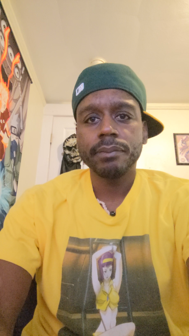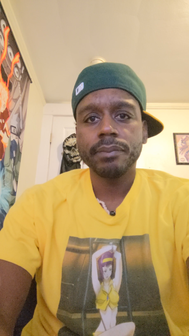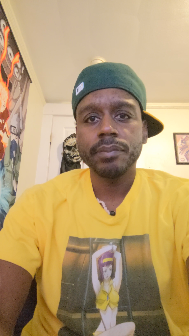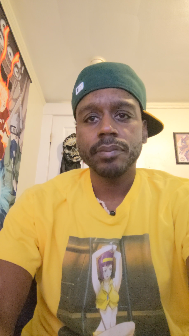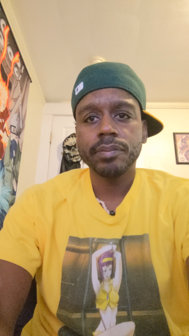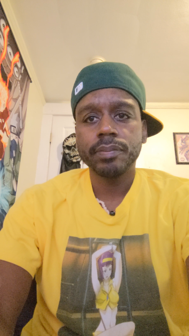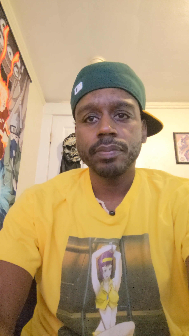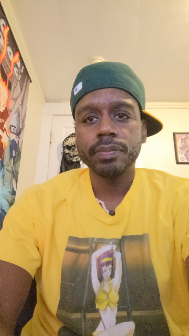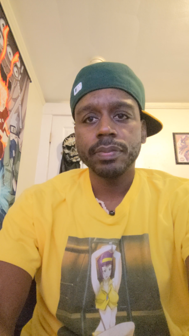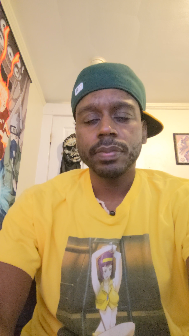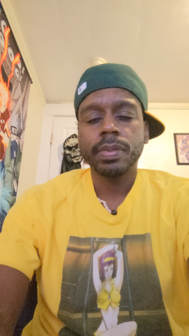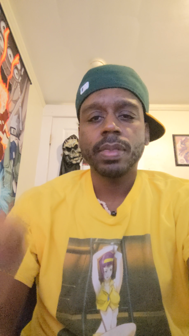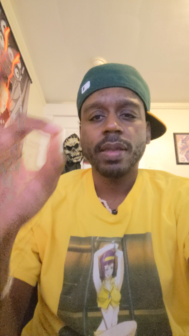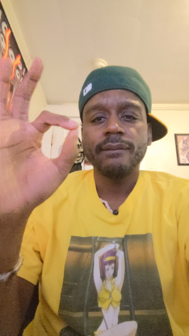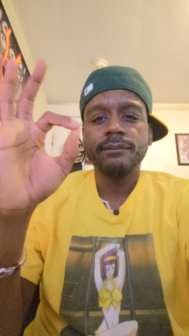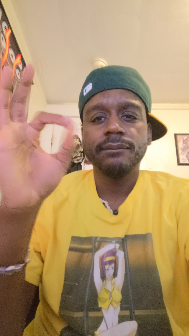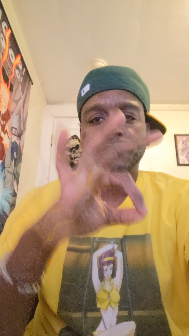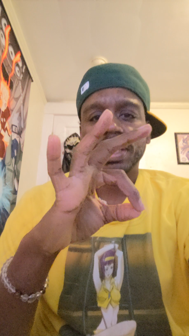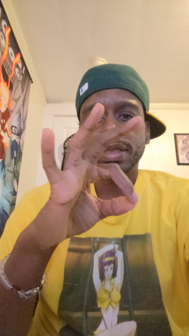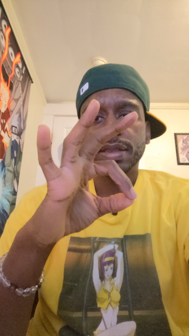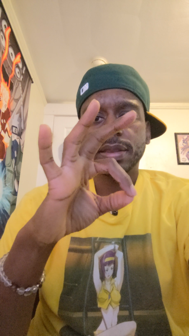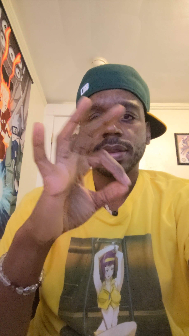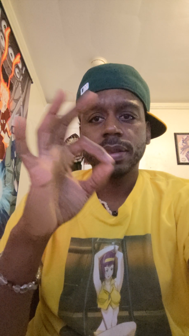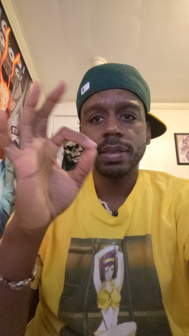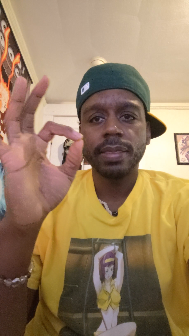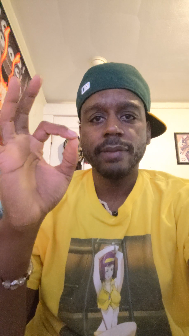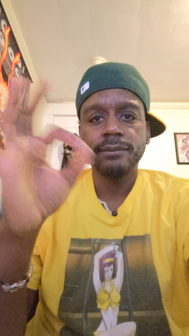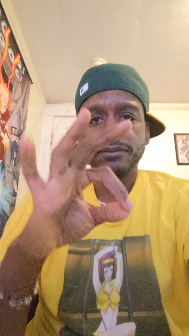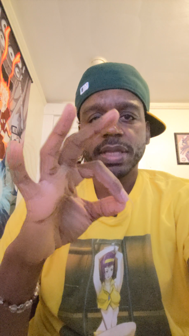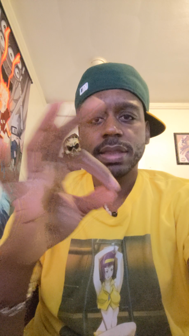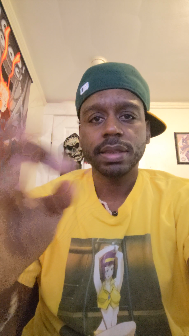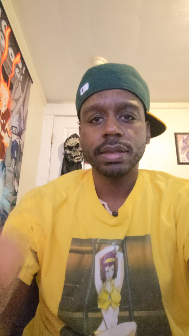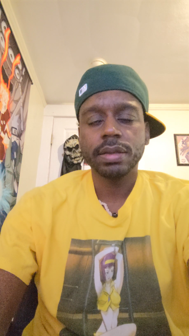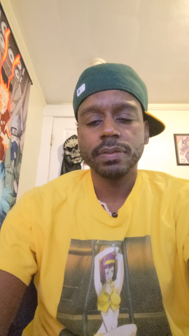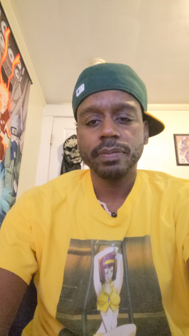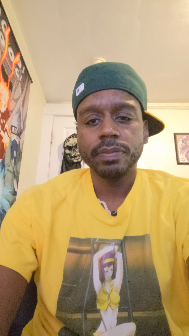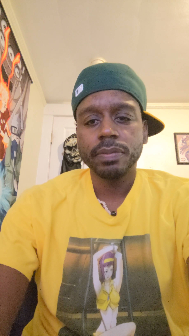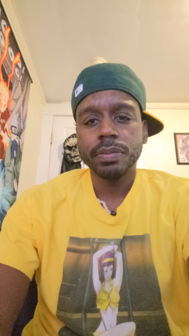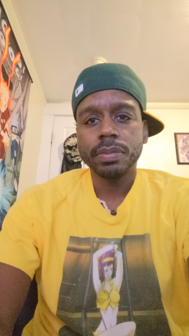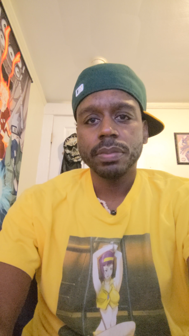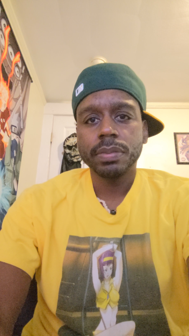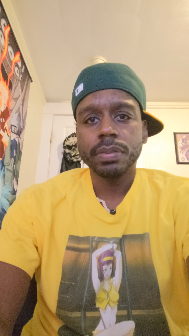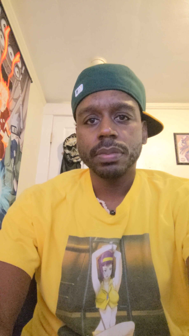fit